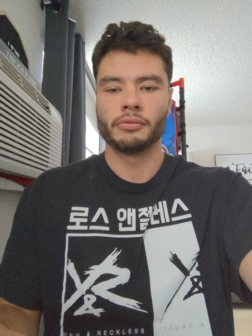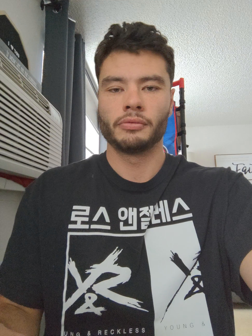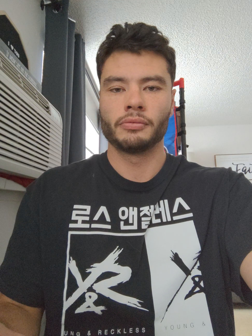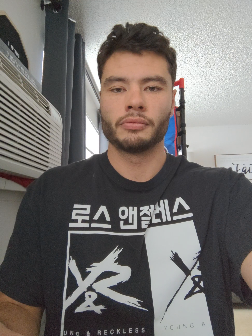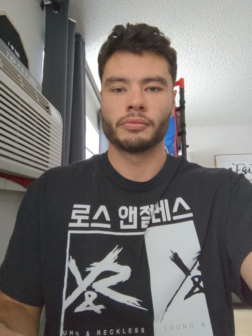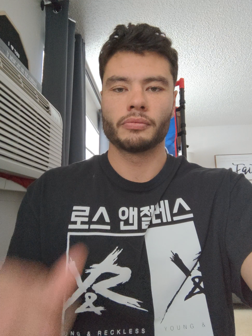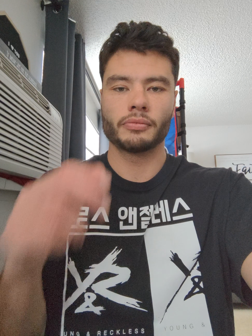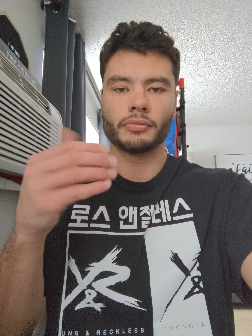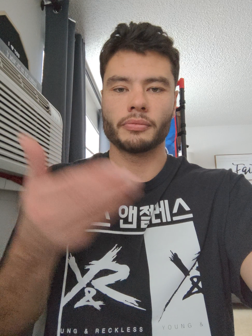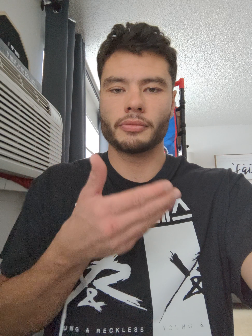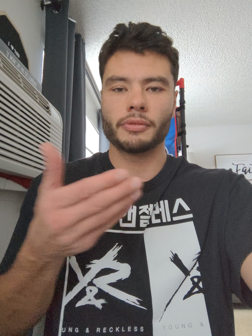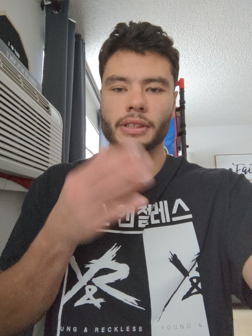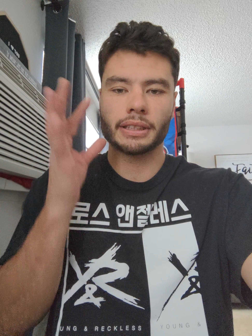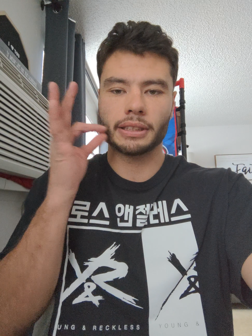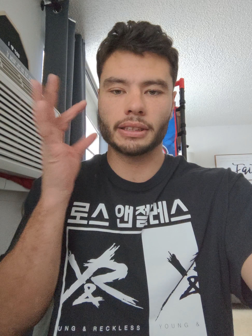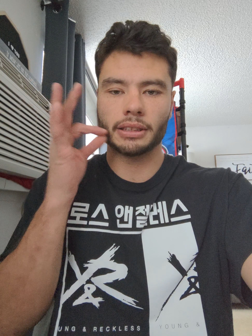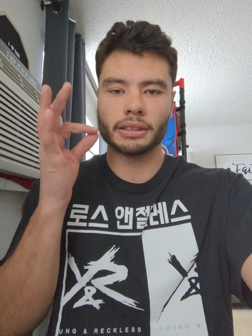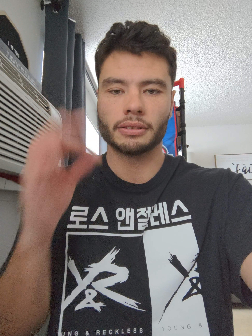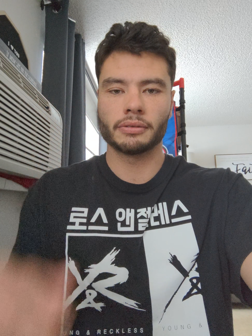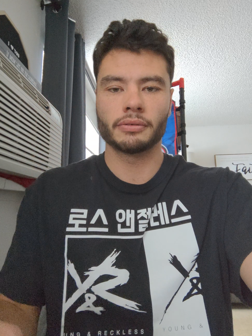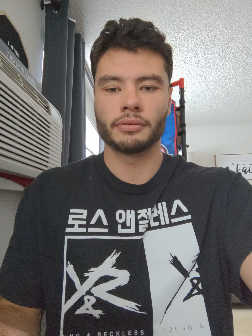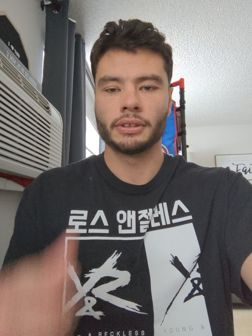kitty